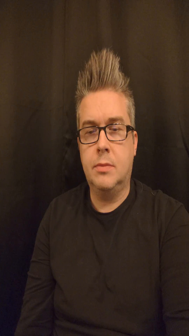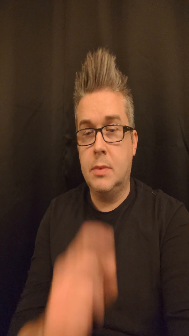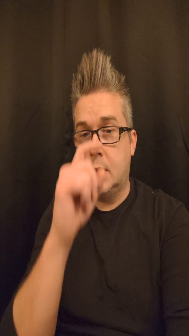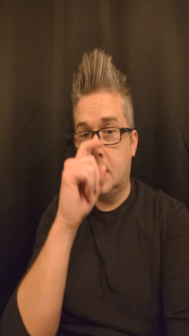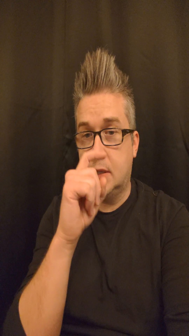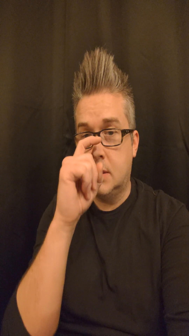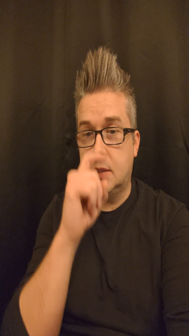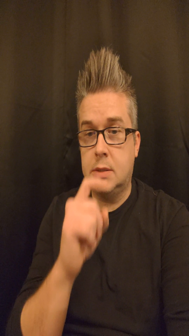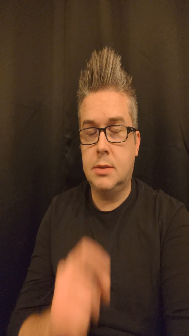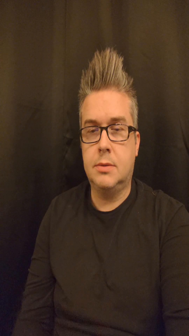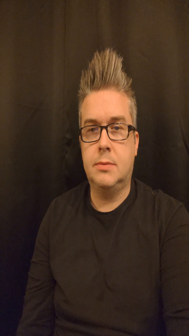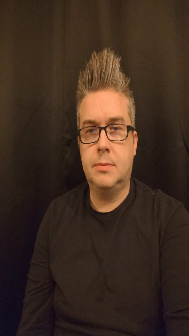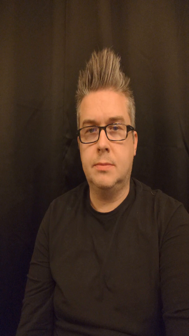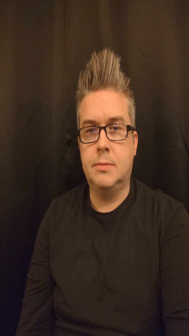doll